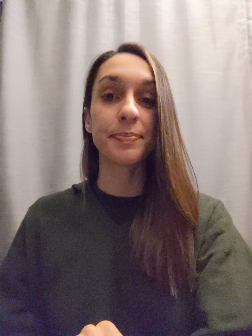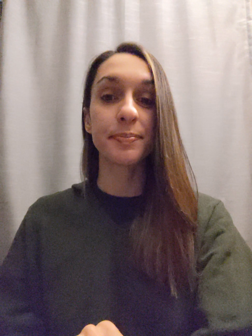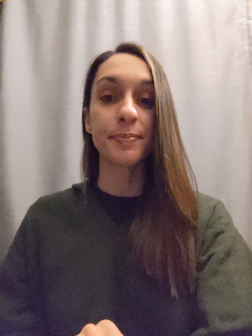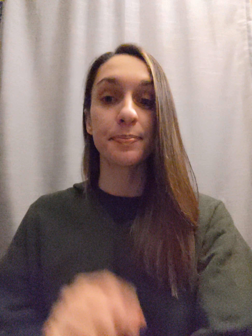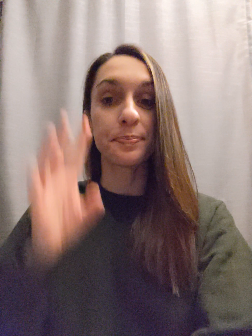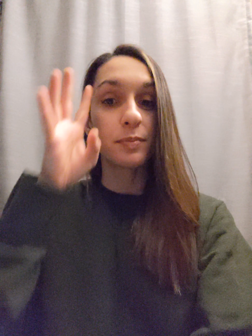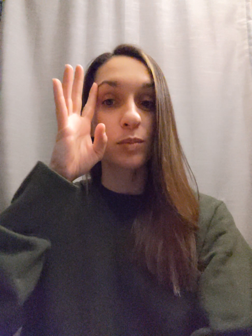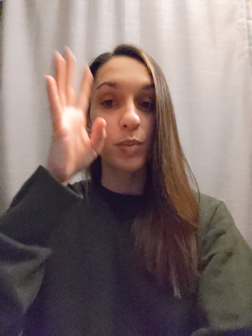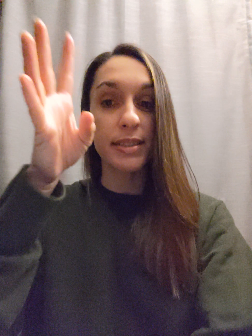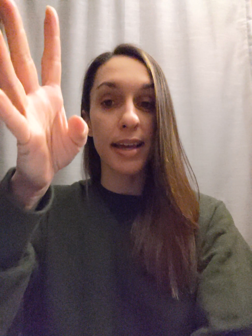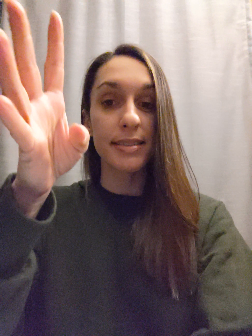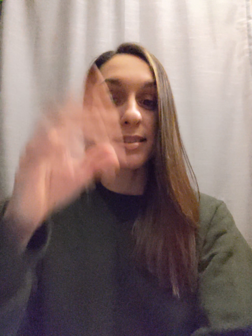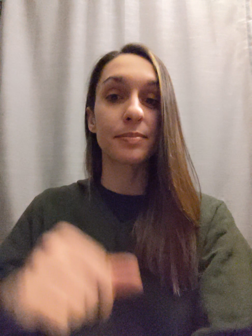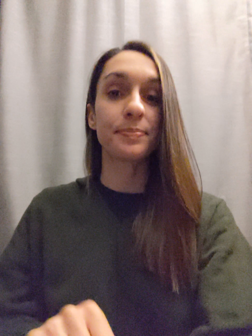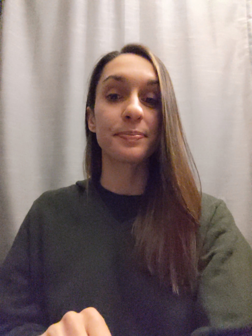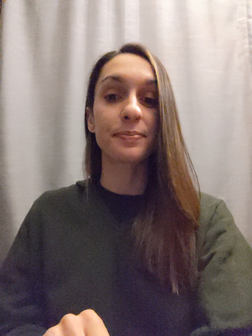pretend